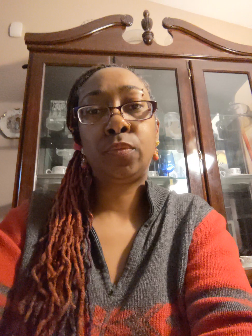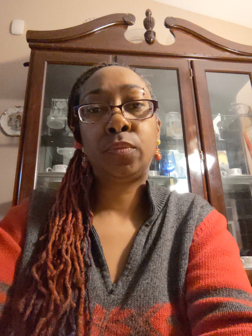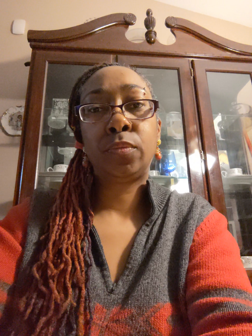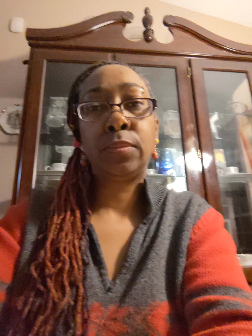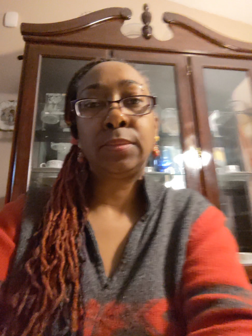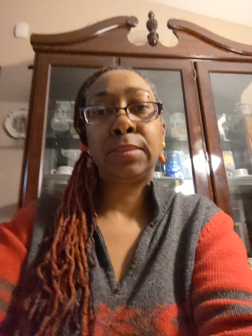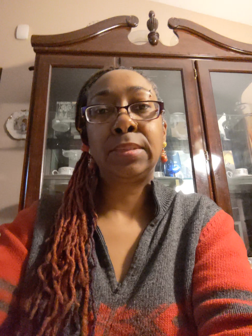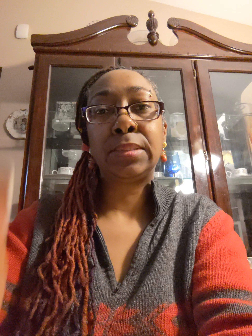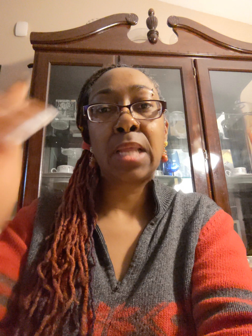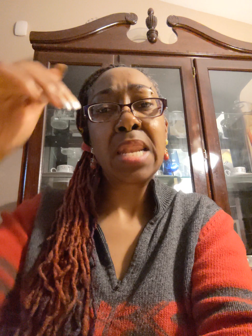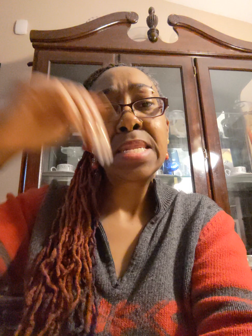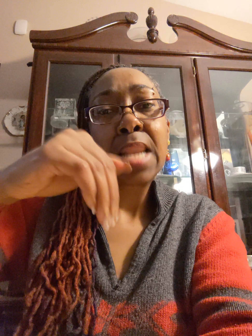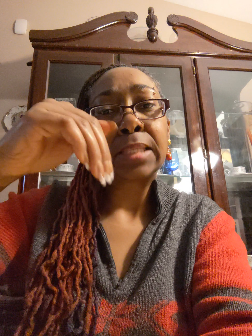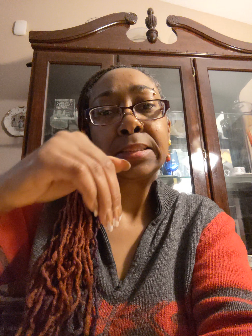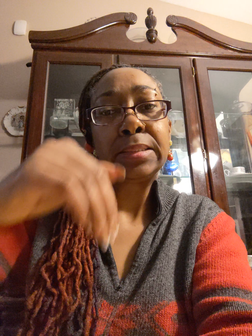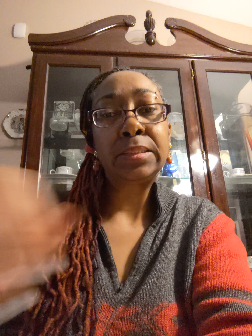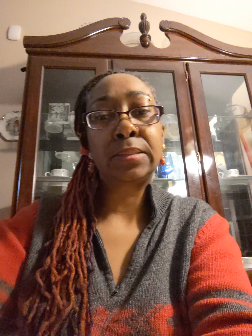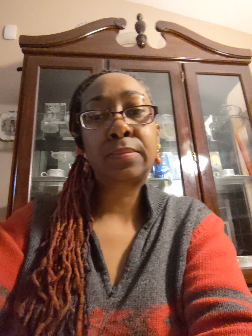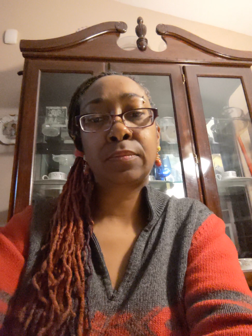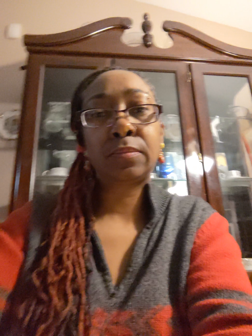night